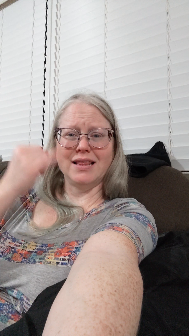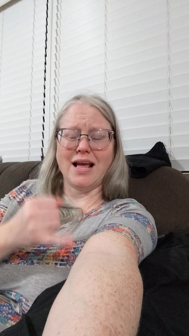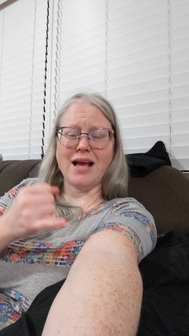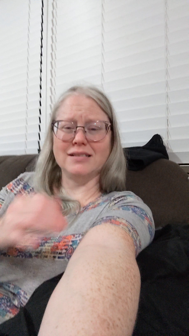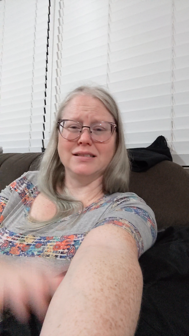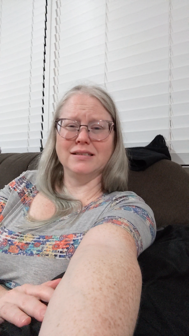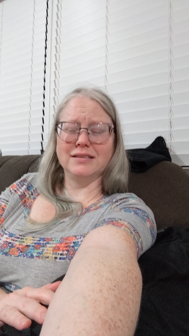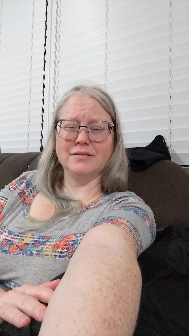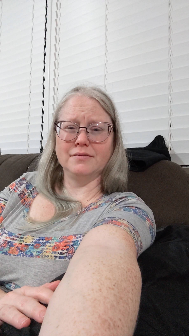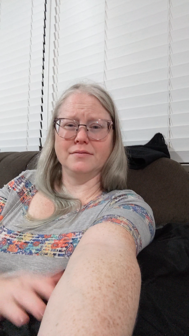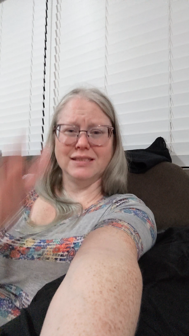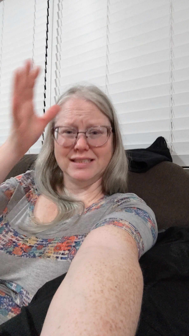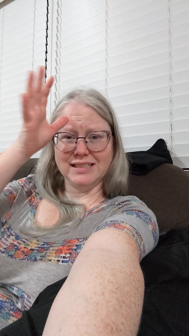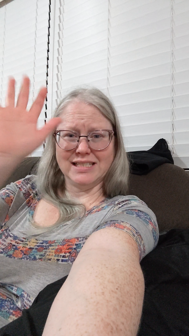deer